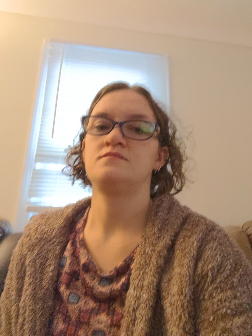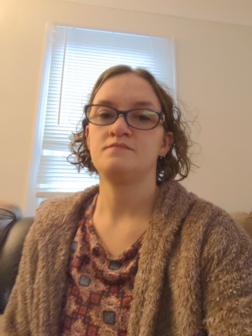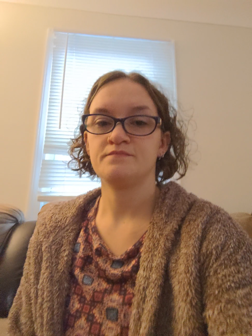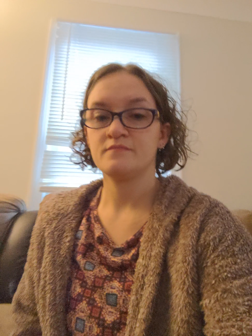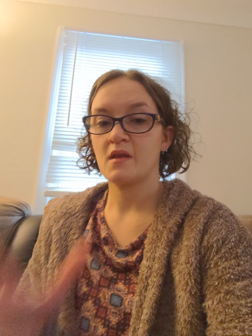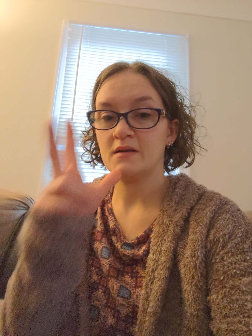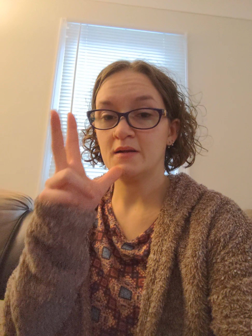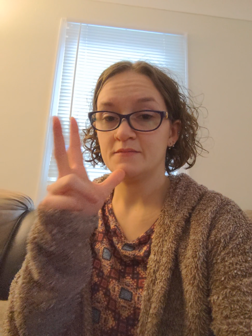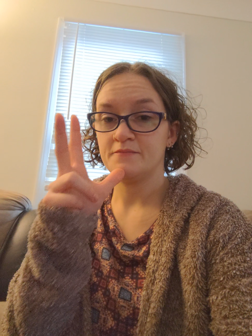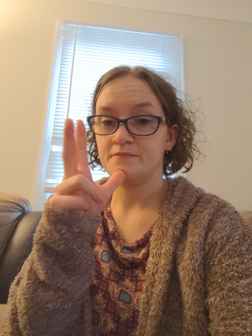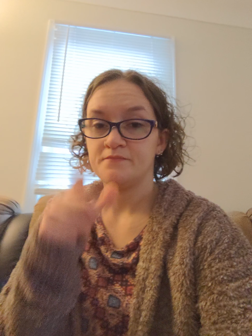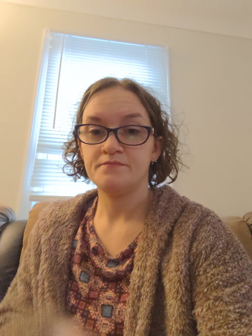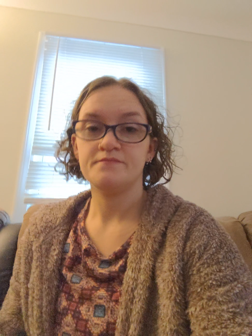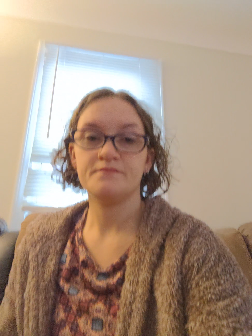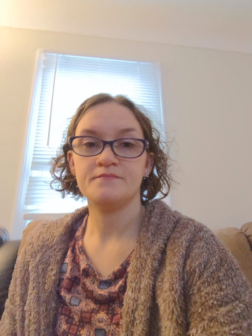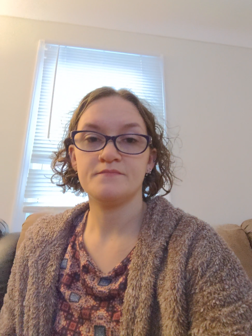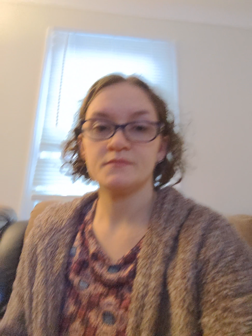hen